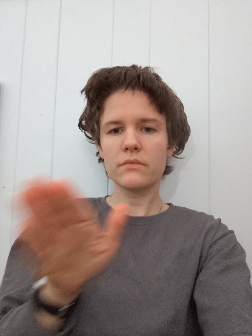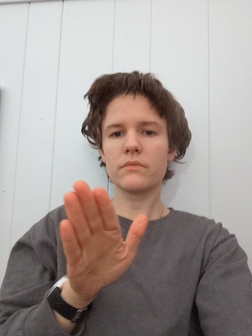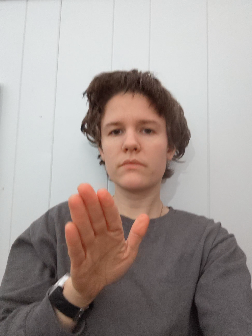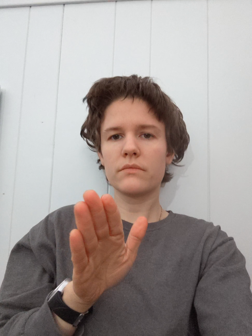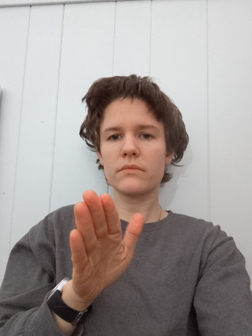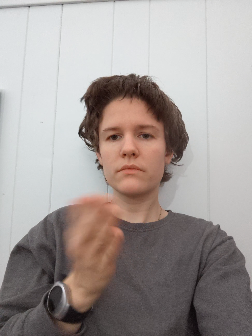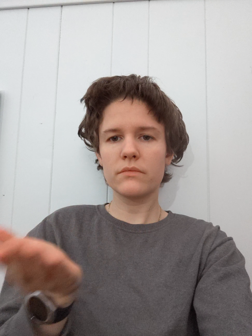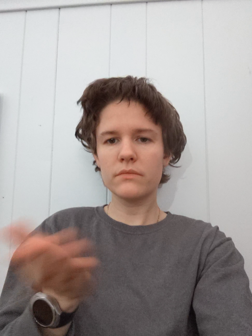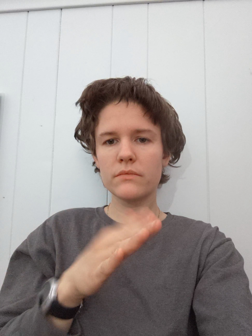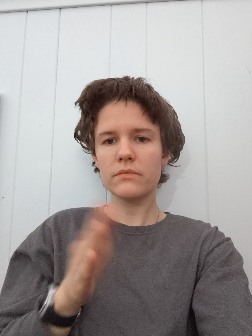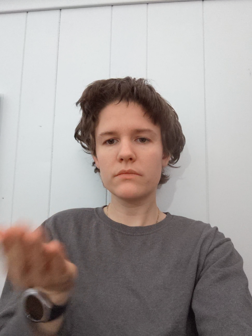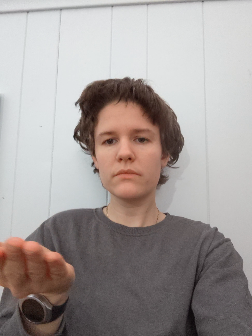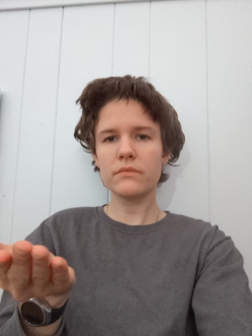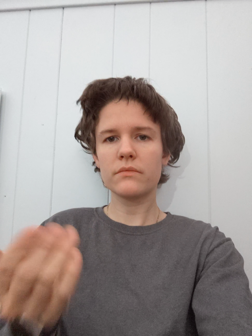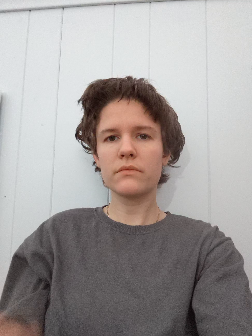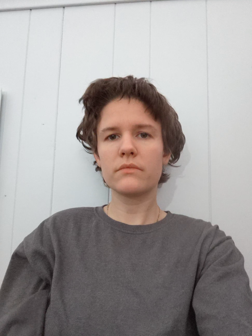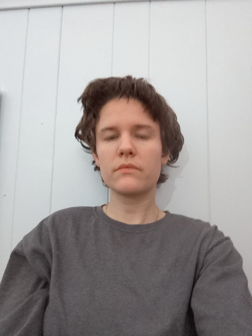book